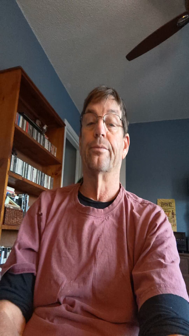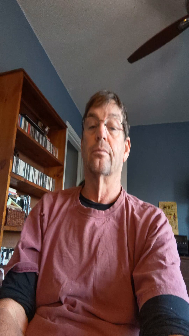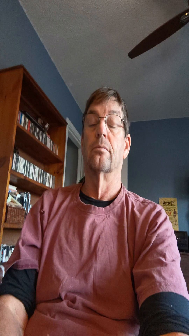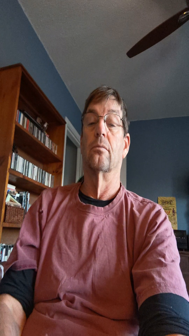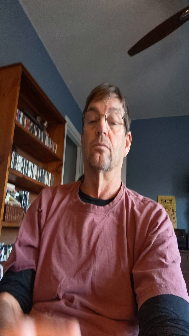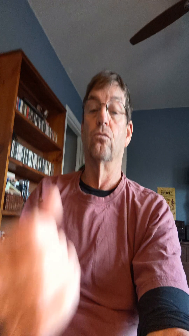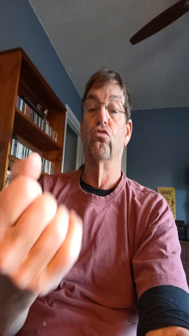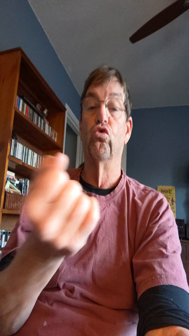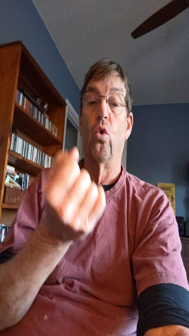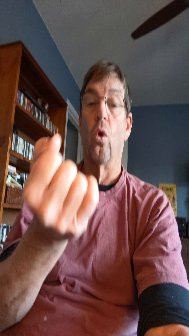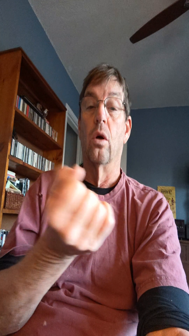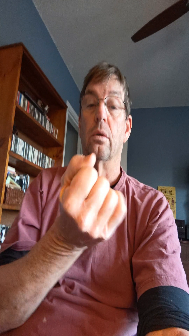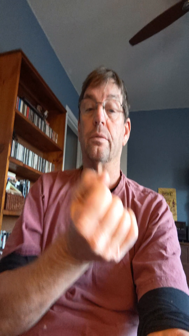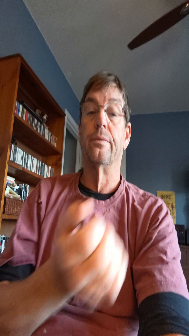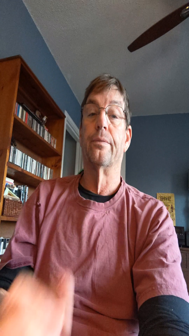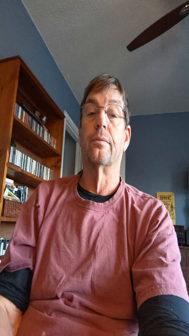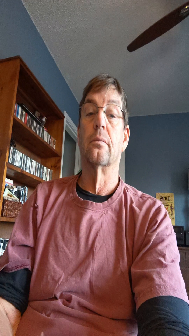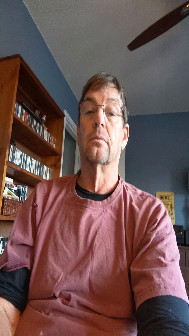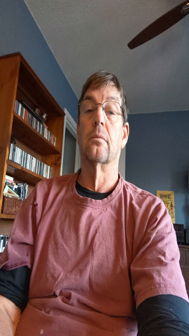drawer